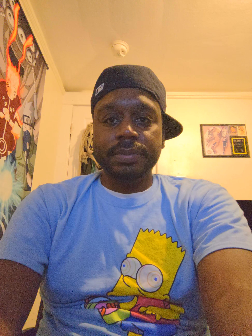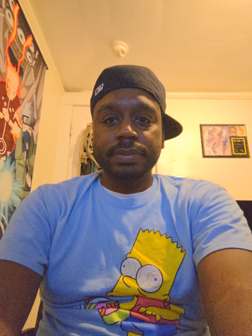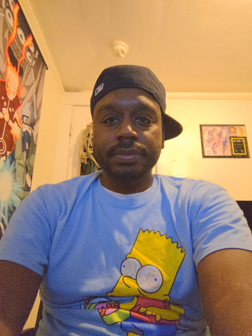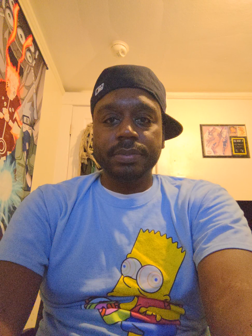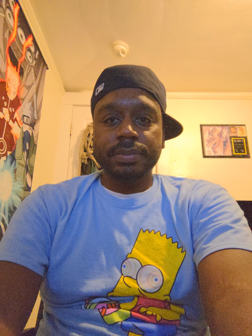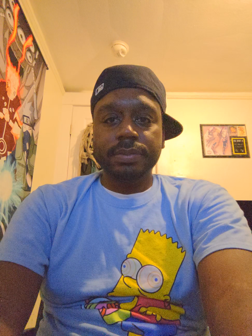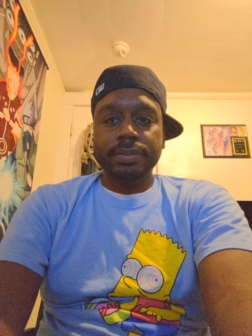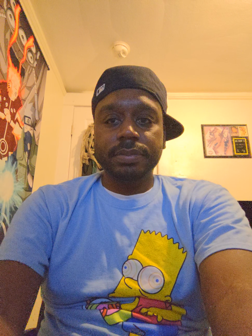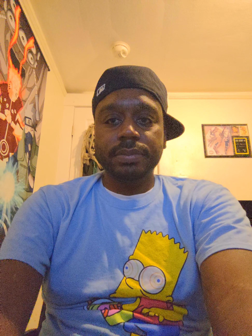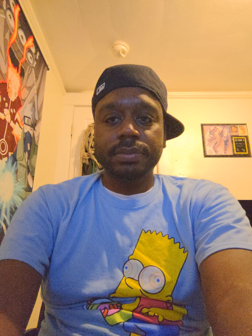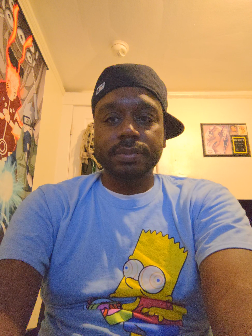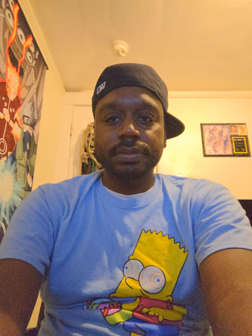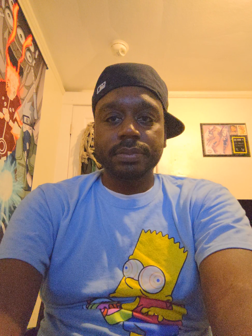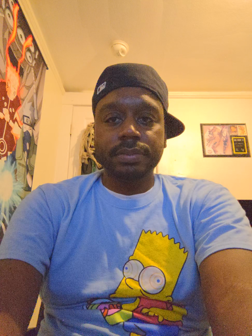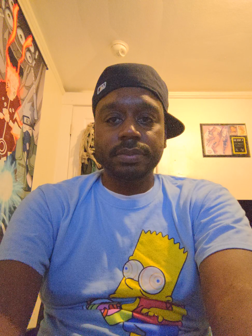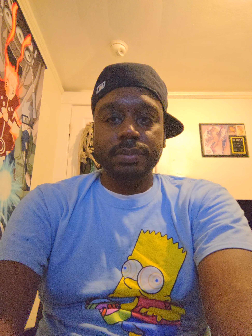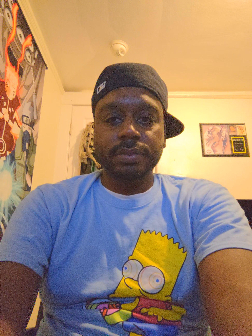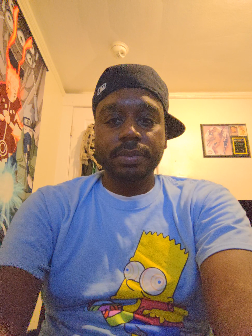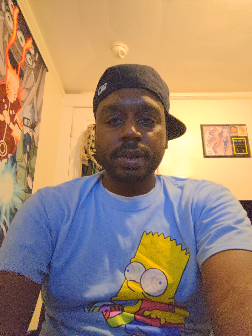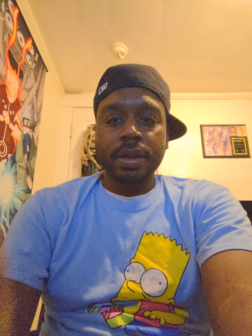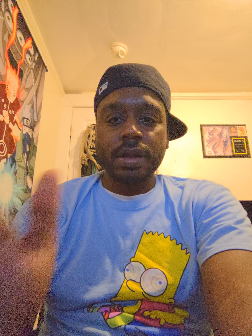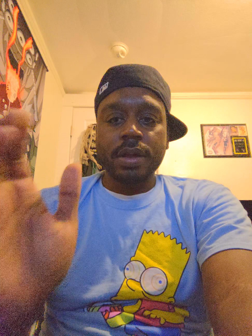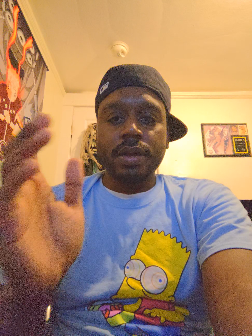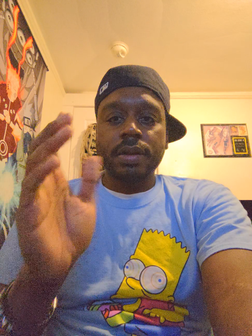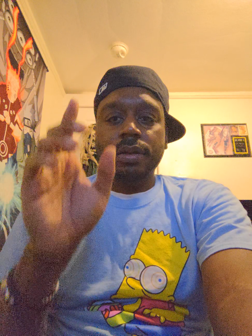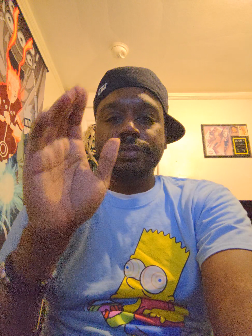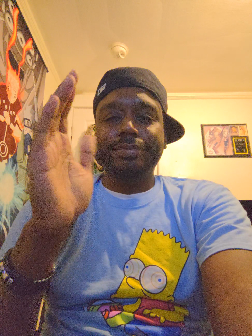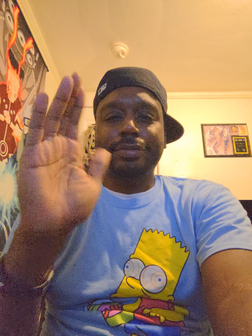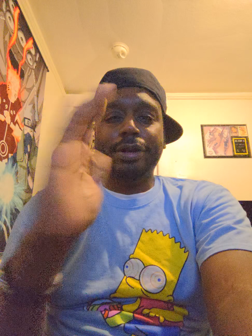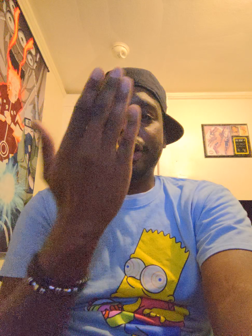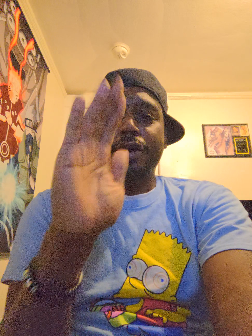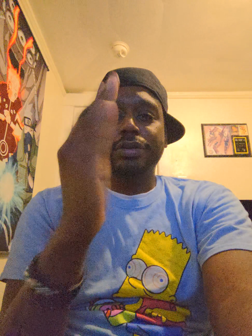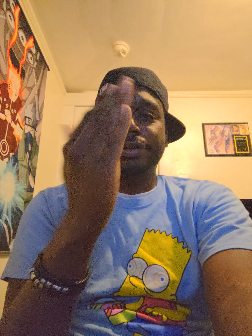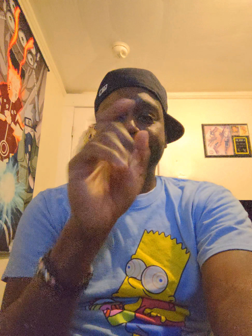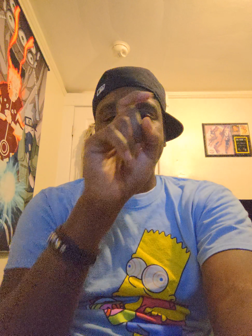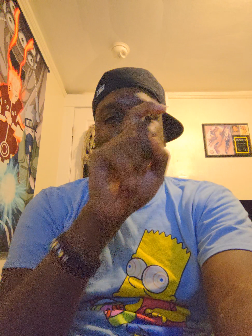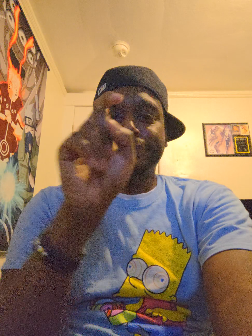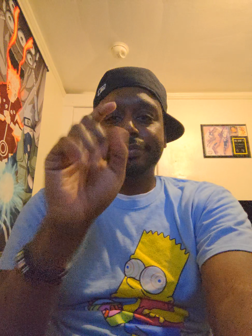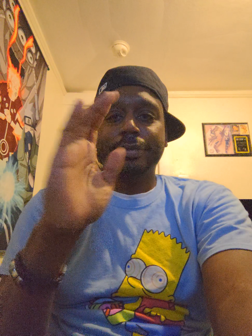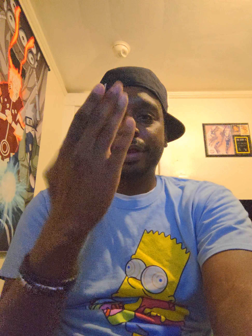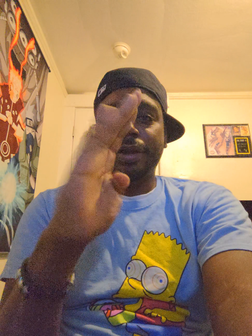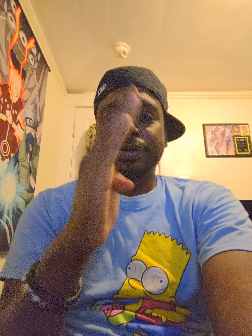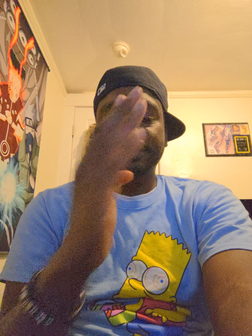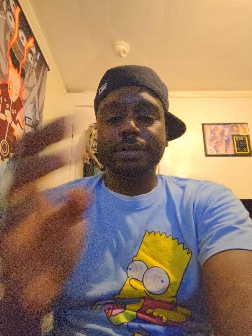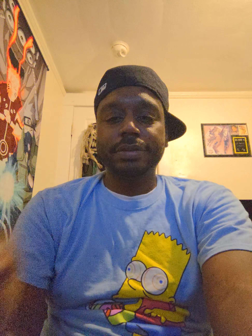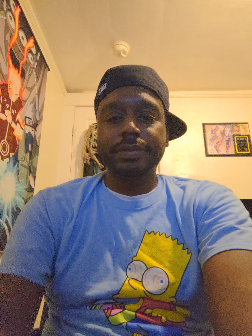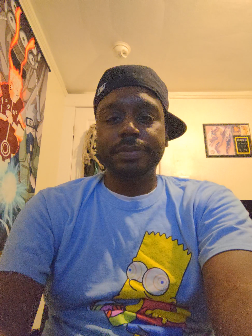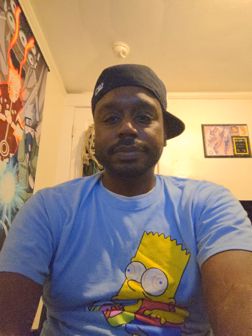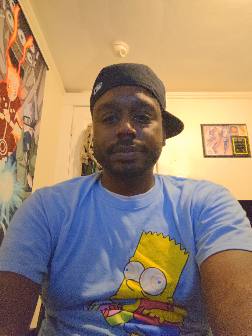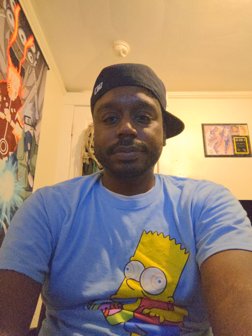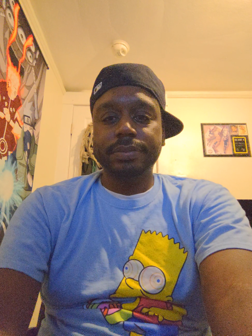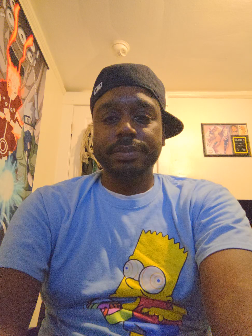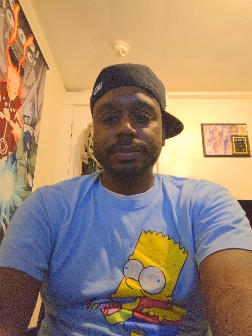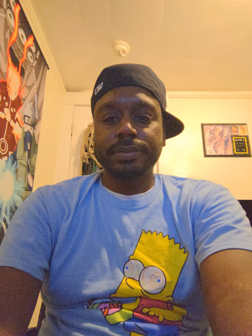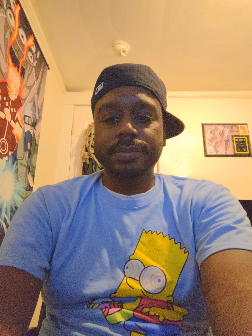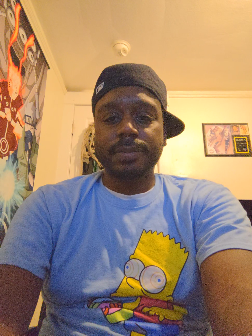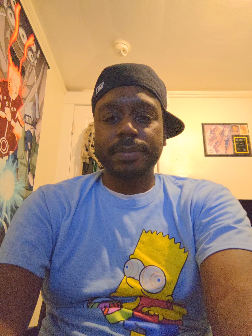closet